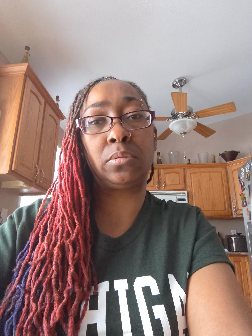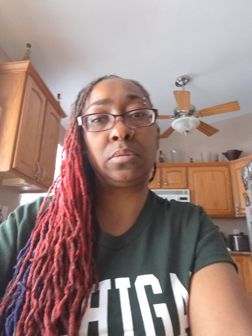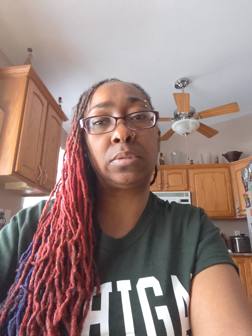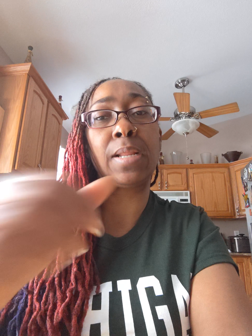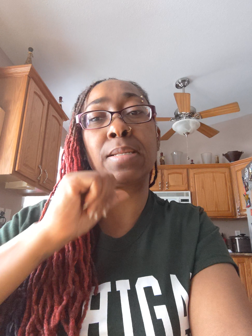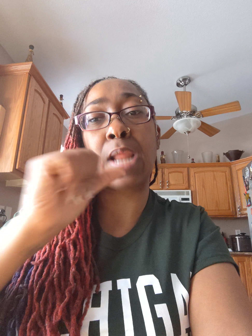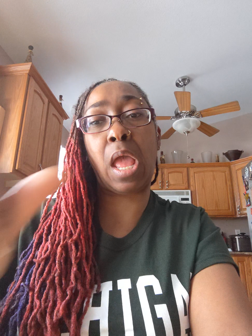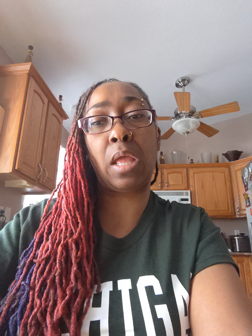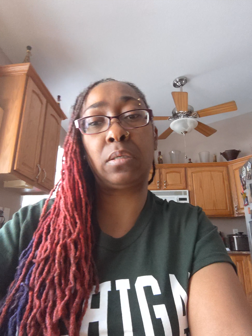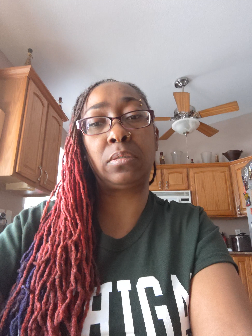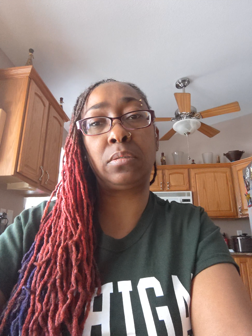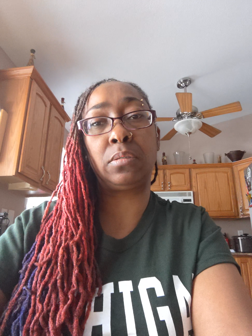not